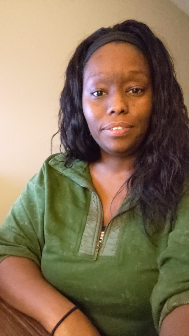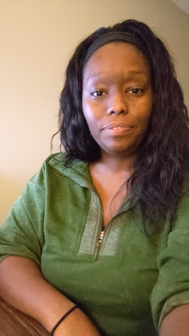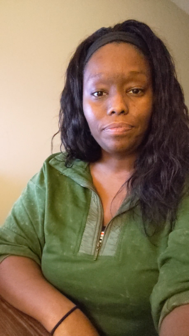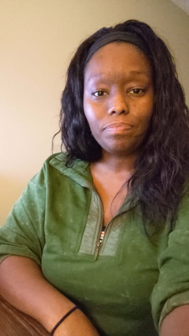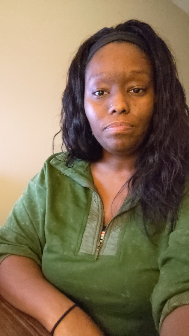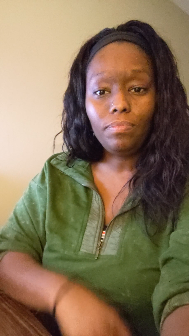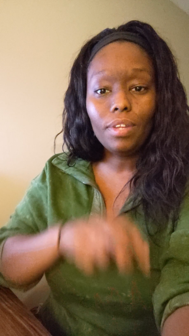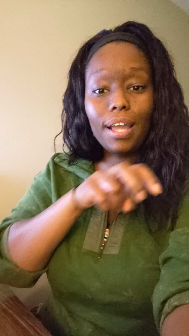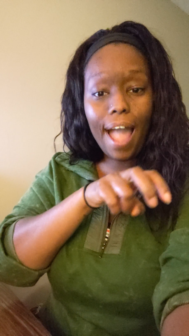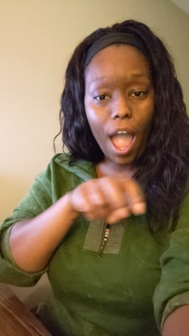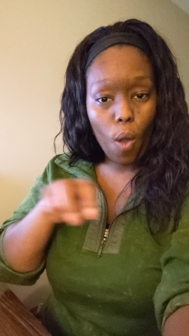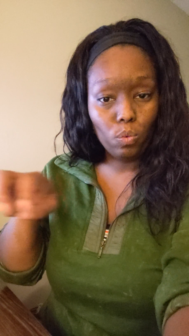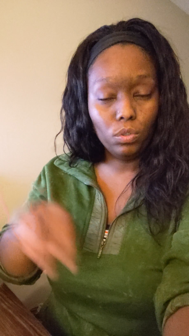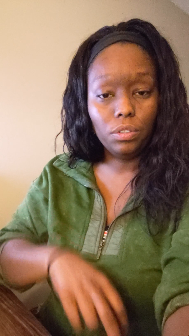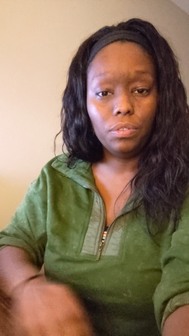couch